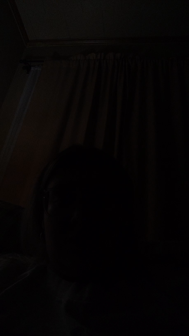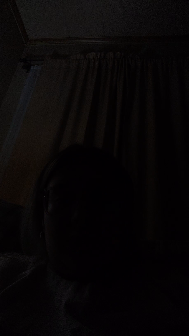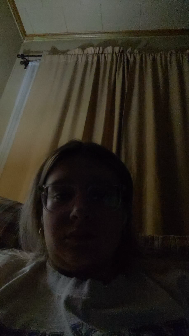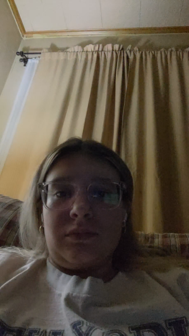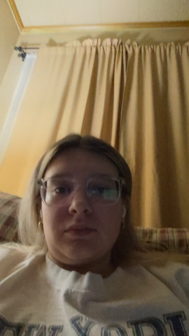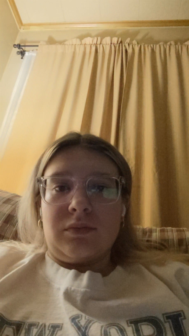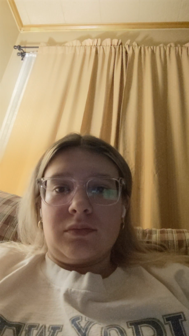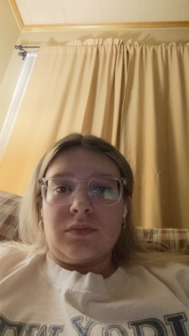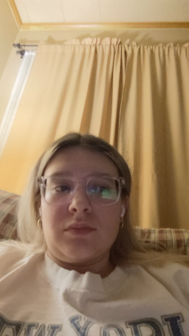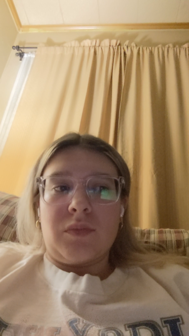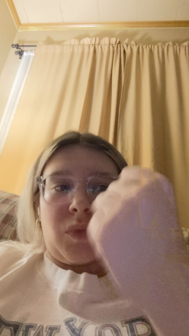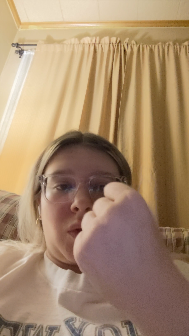hold